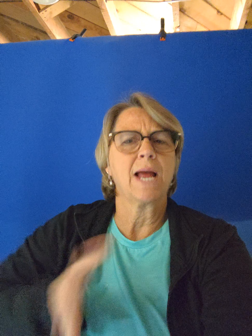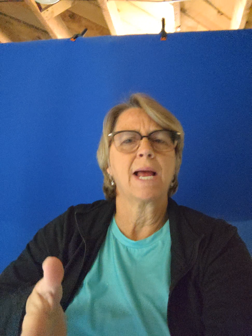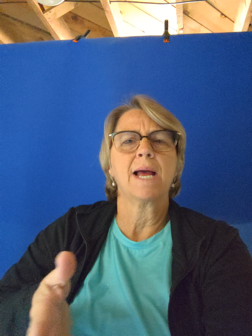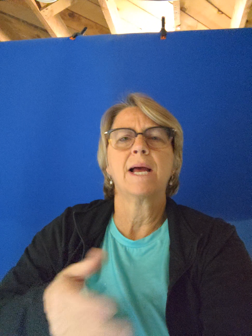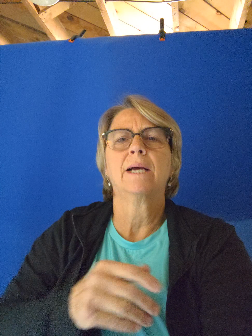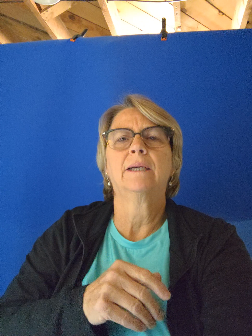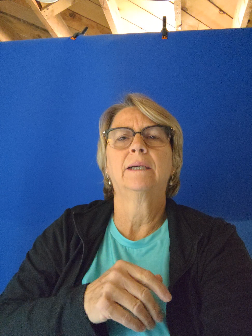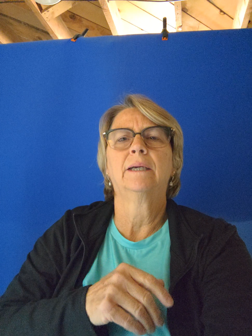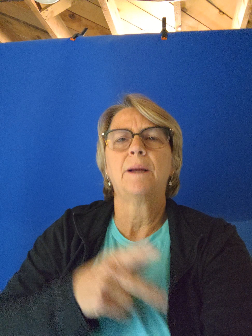fine